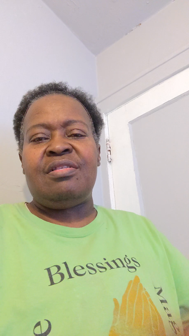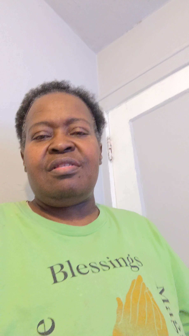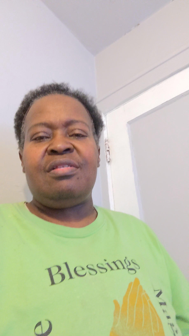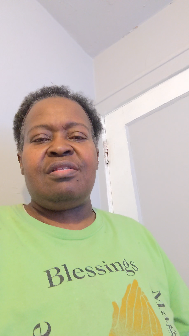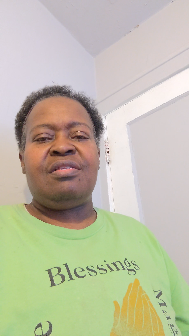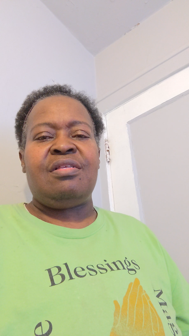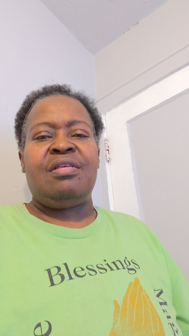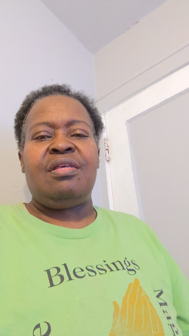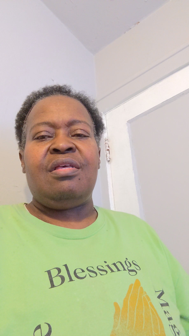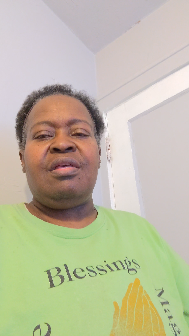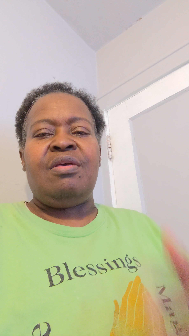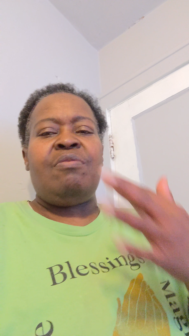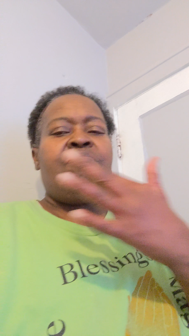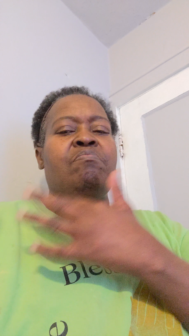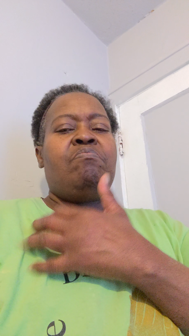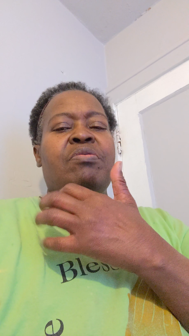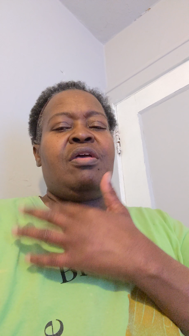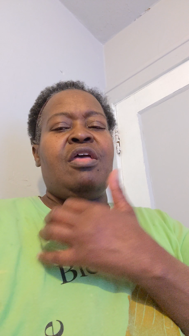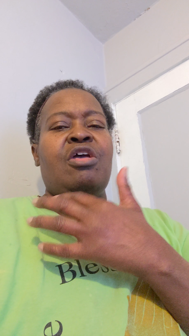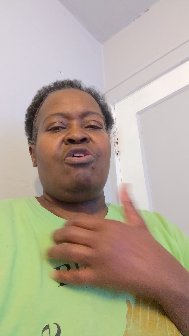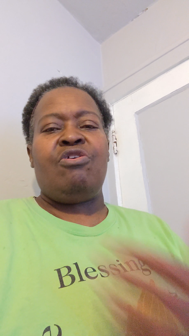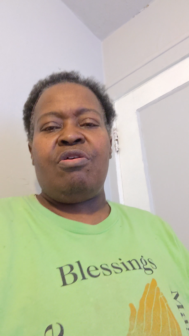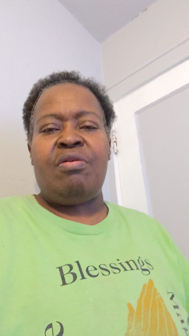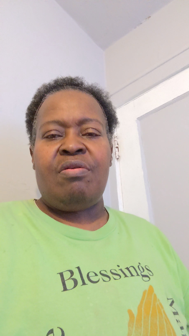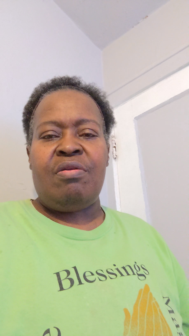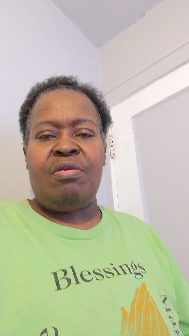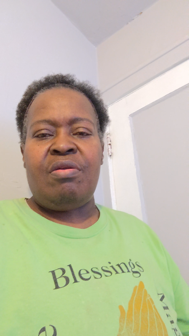bear